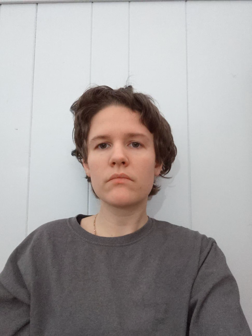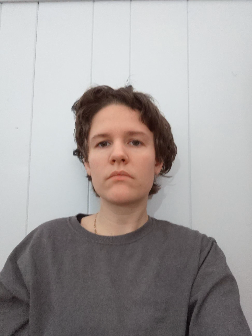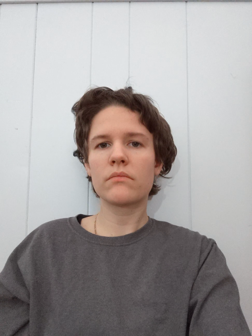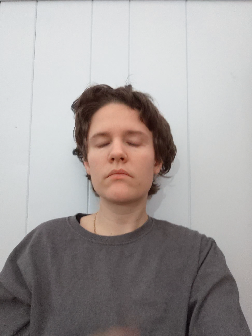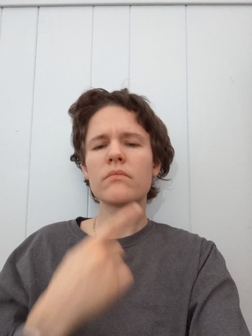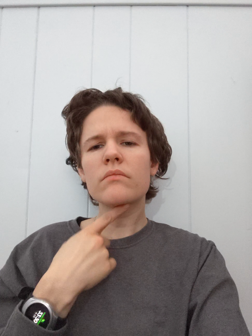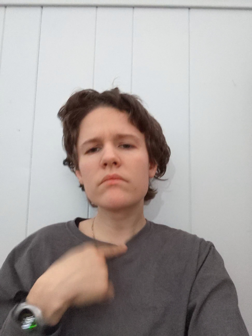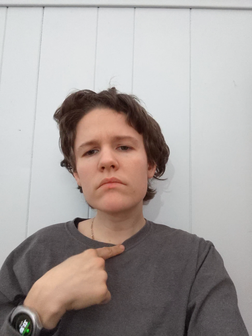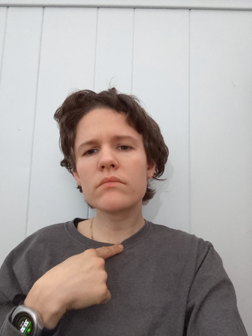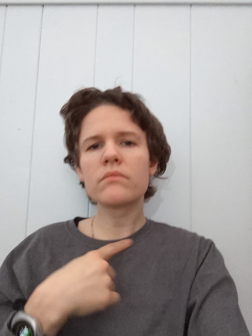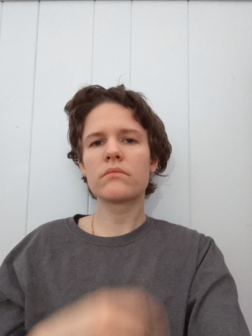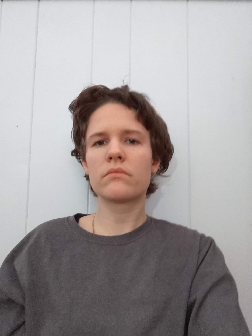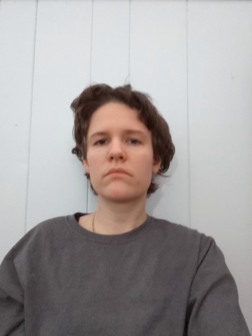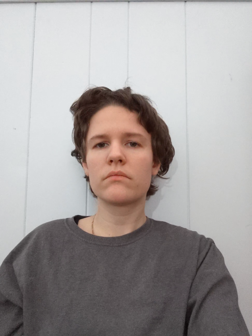thirsty